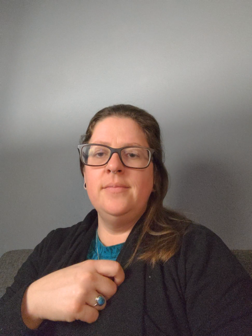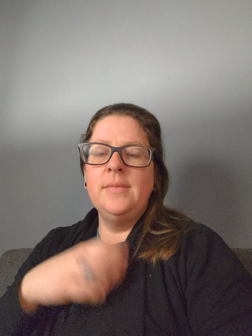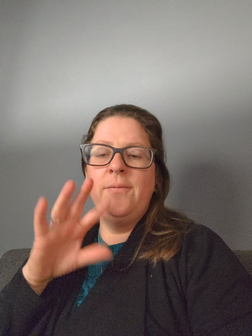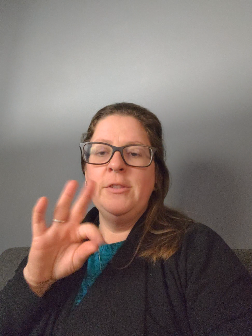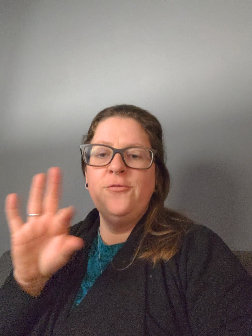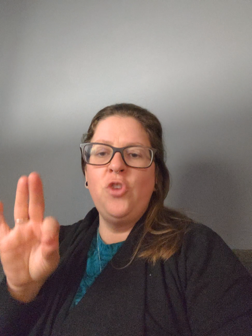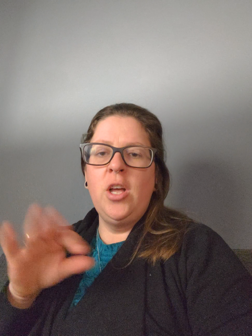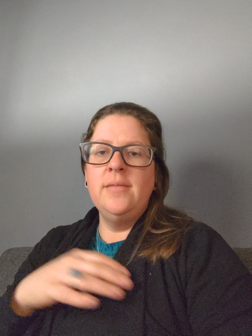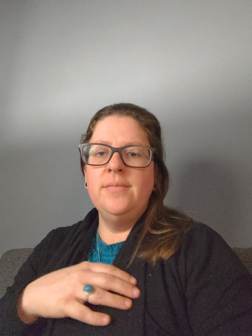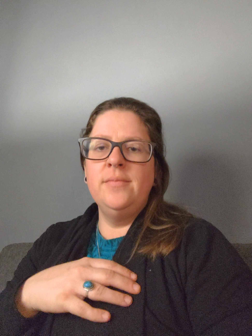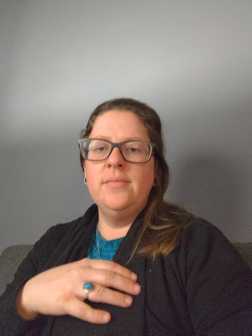french fries